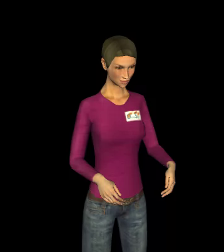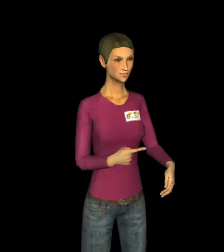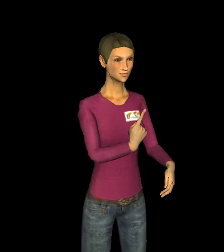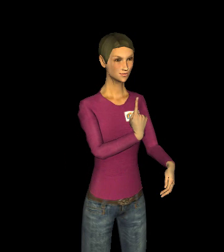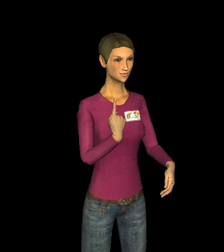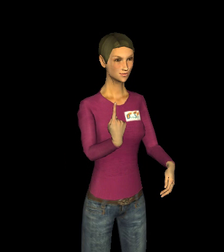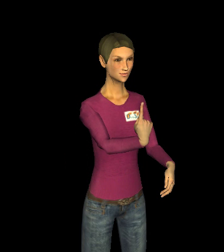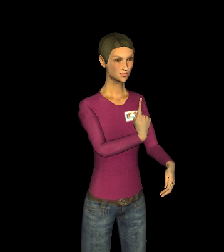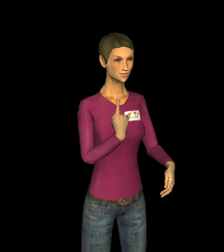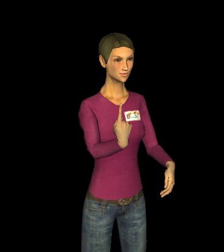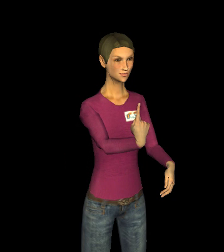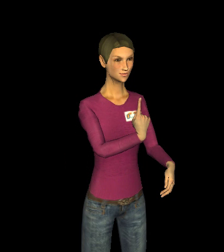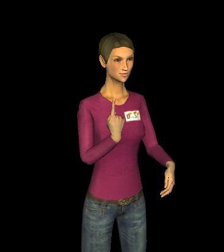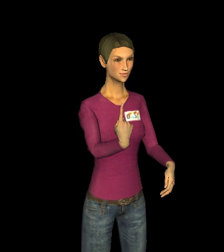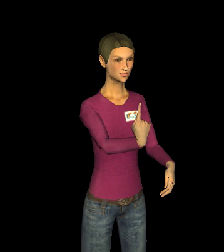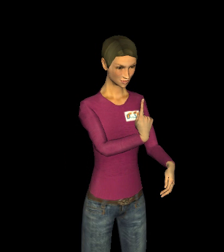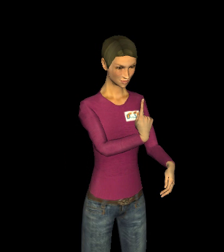يدير